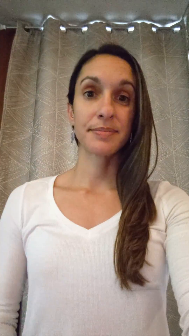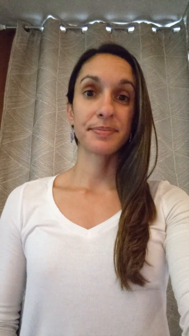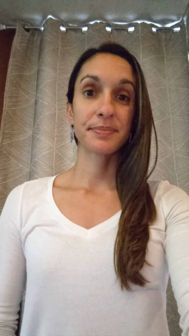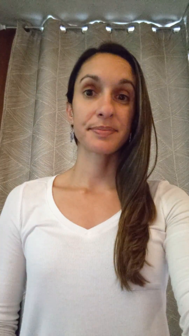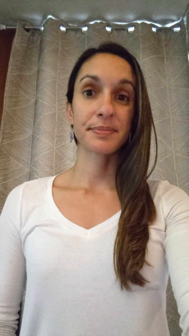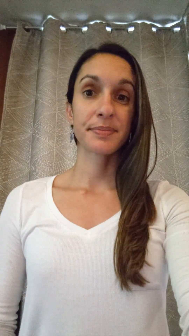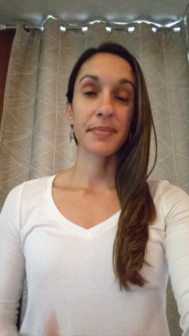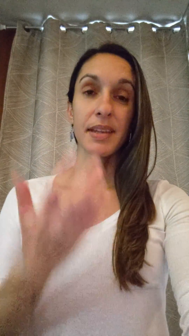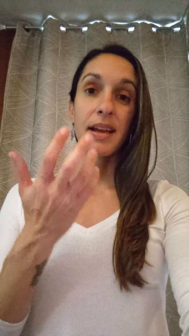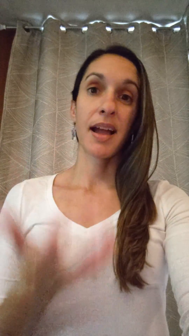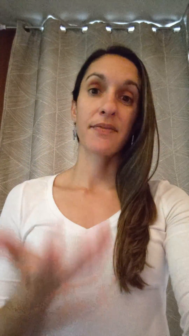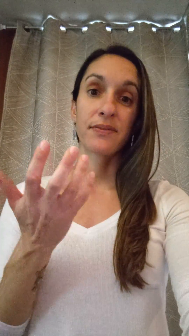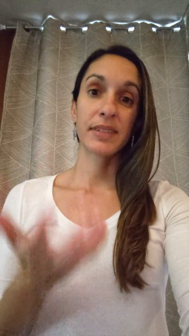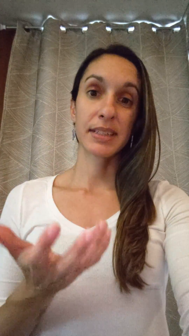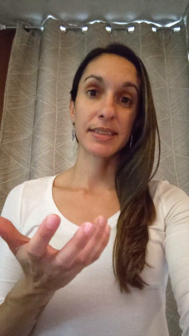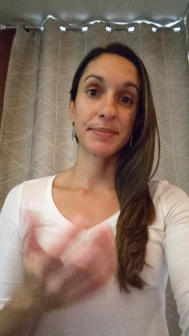heavy